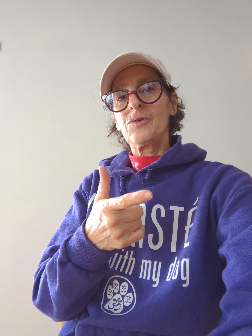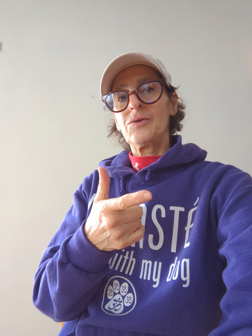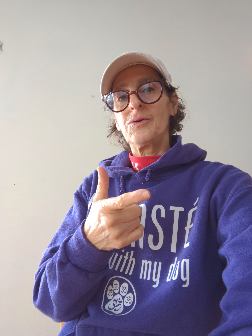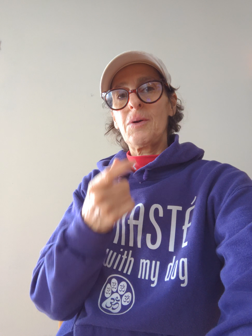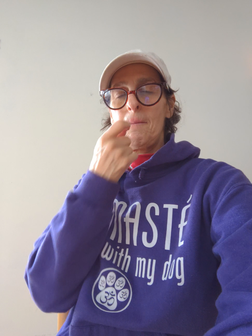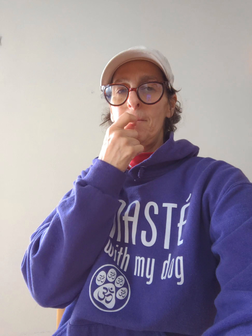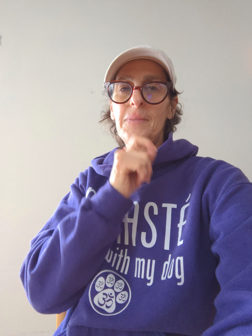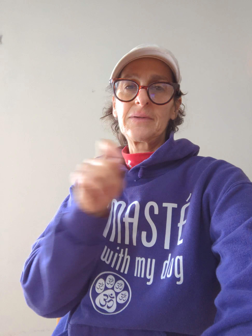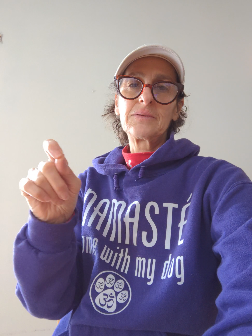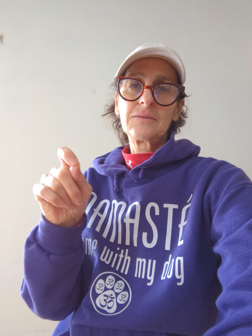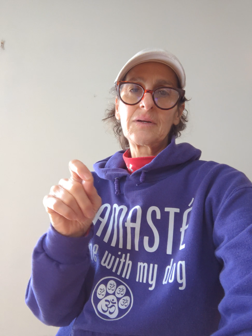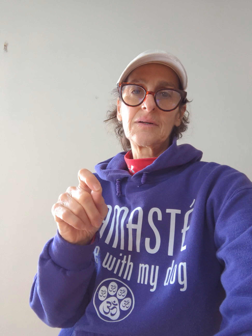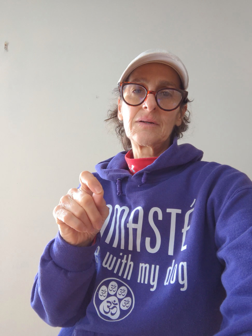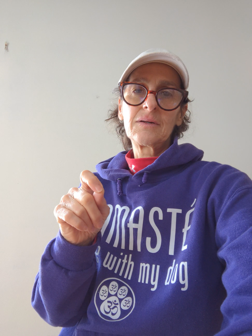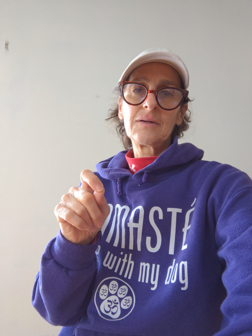pencil